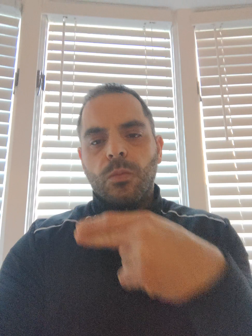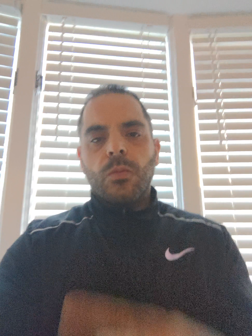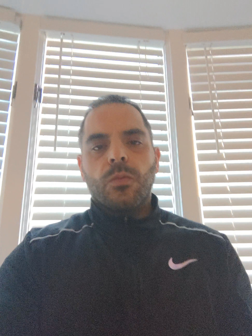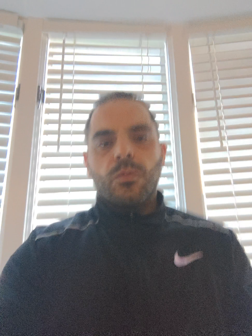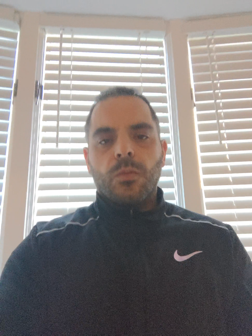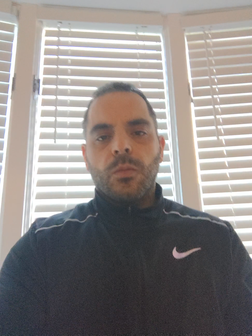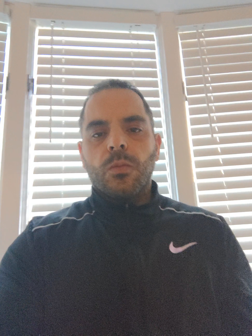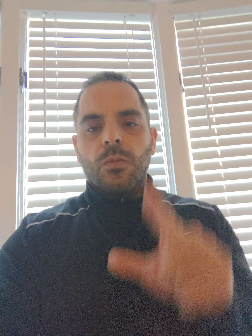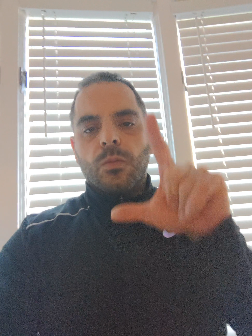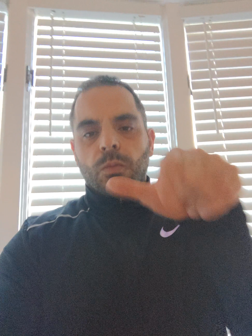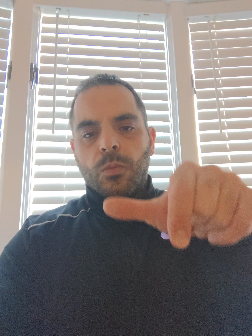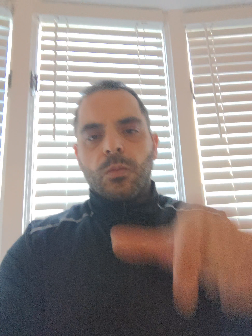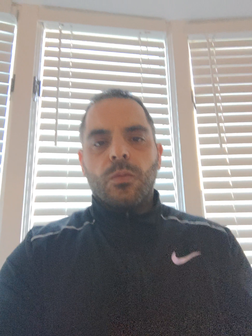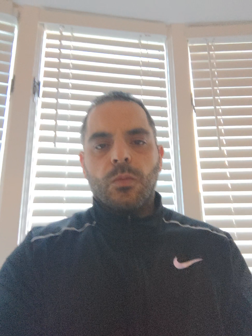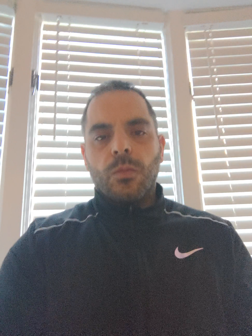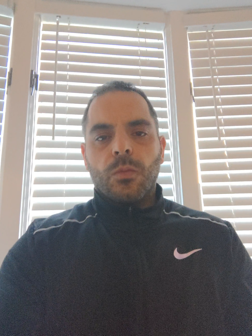later